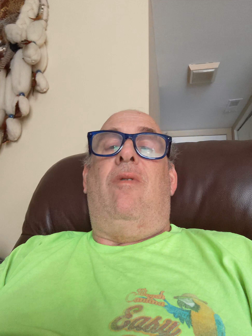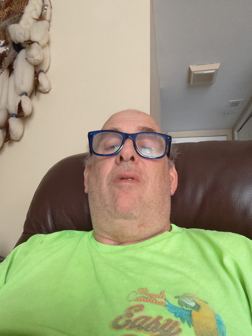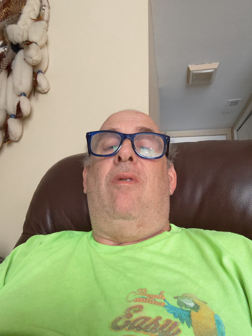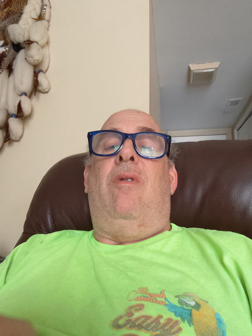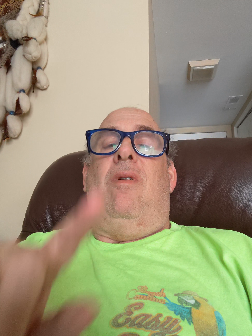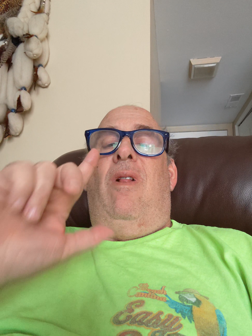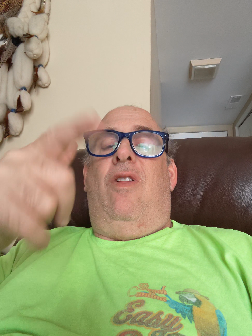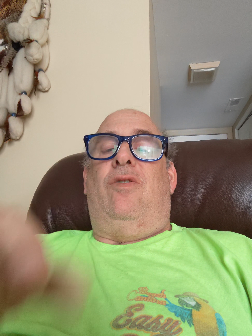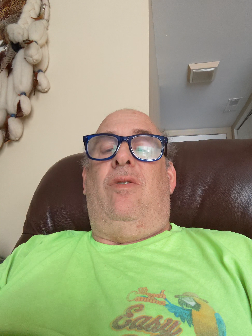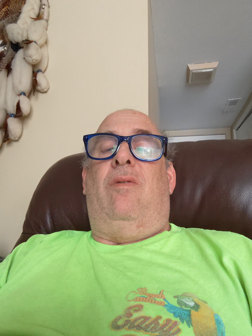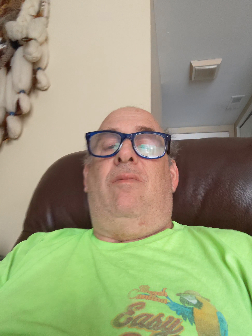later